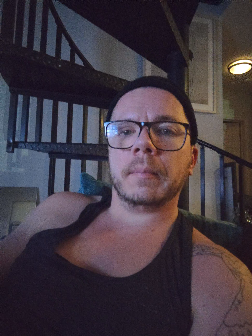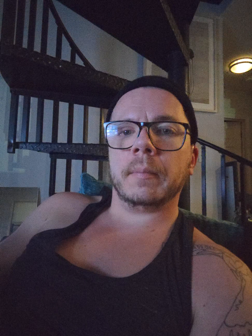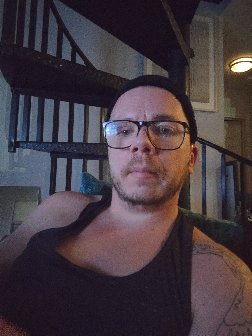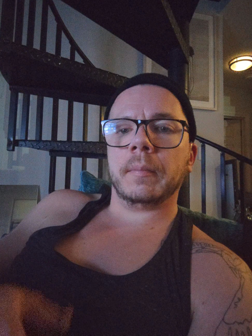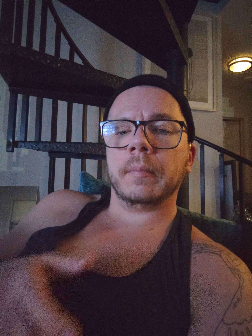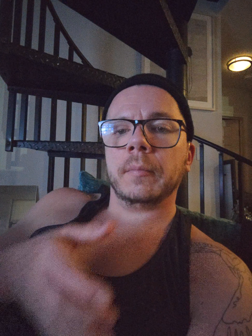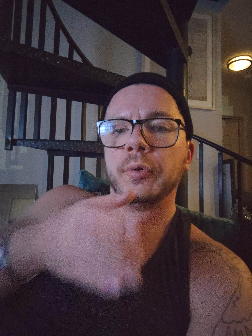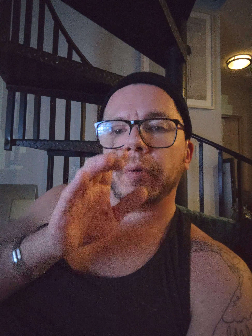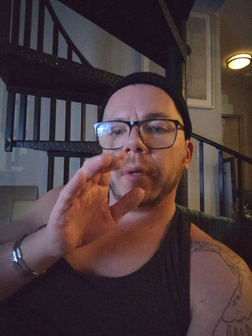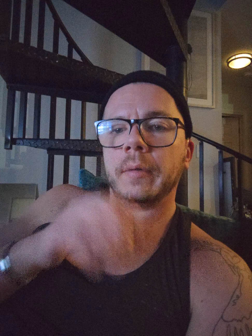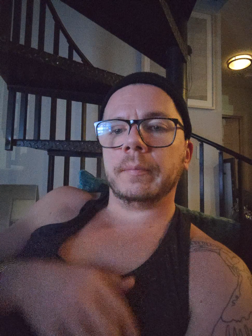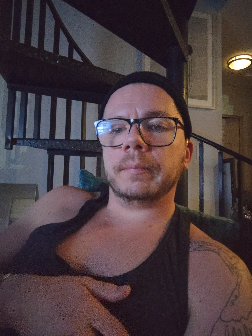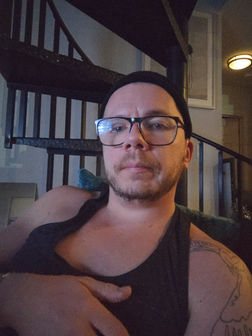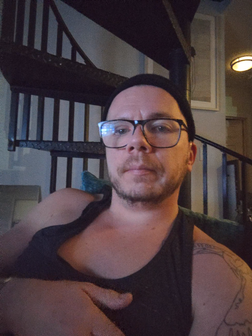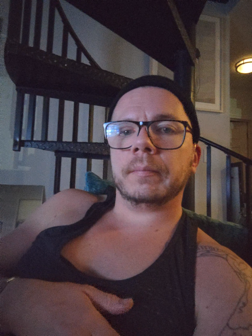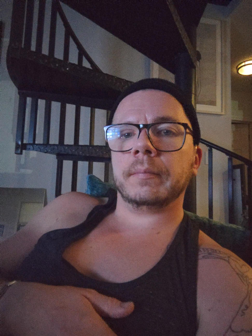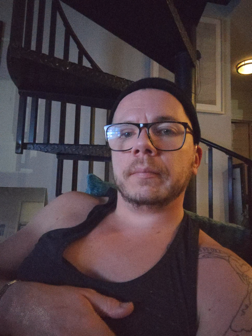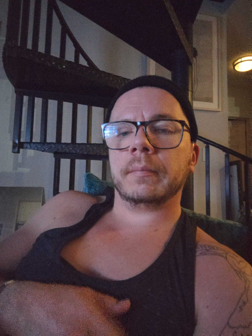drink